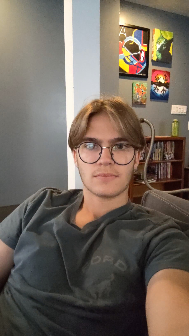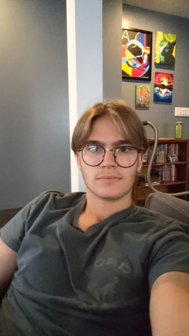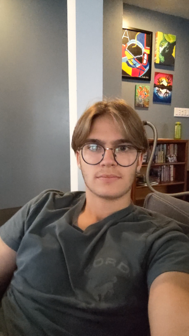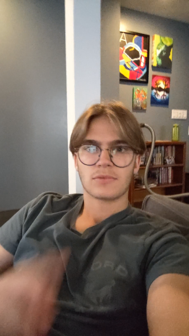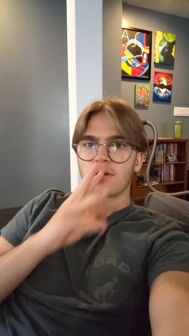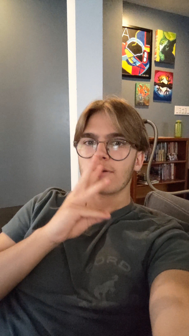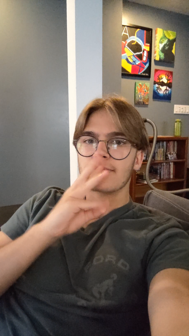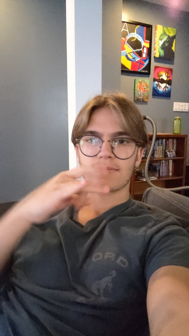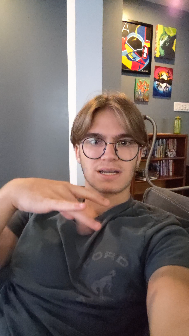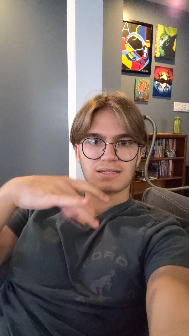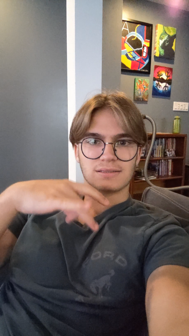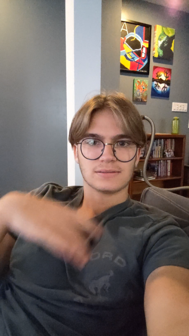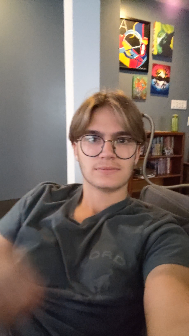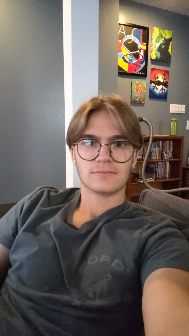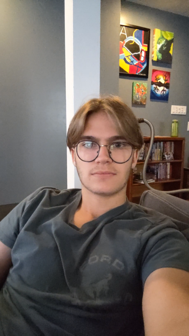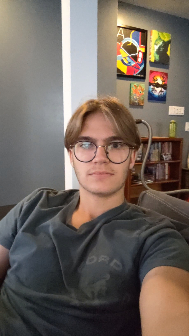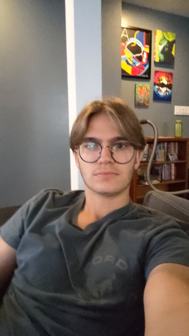melon